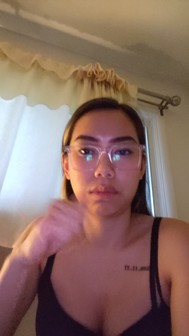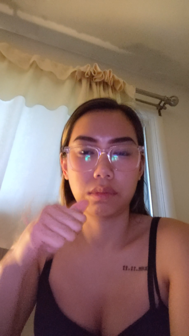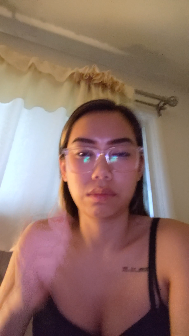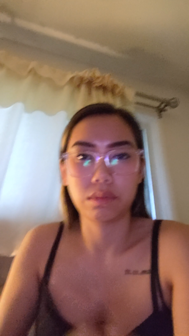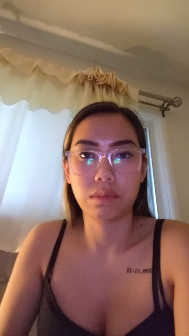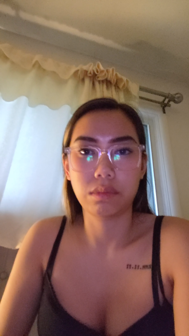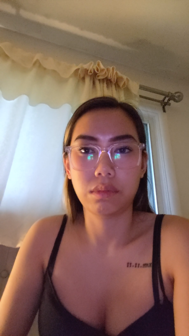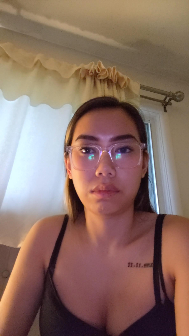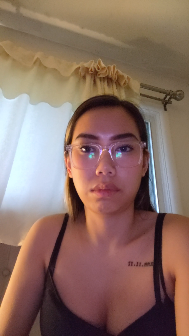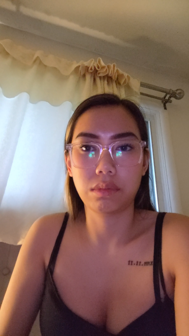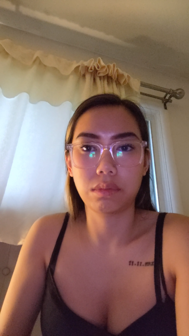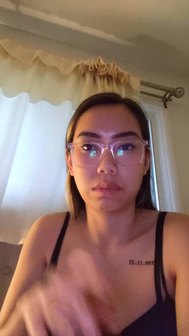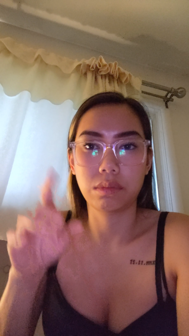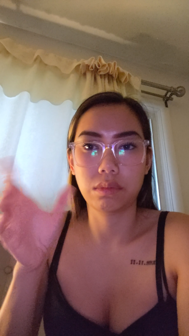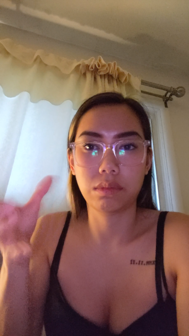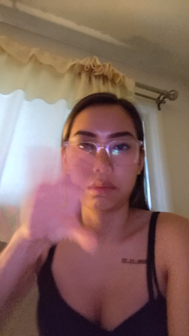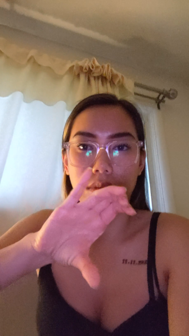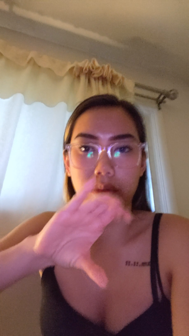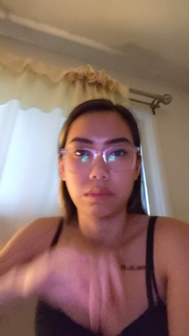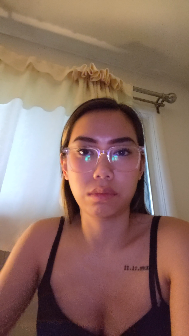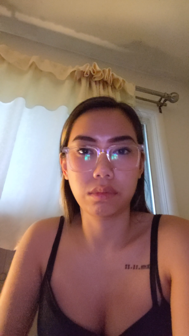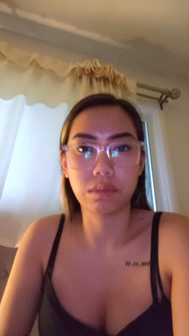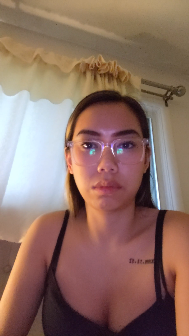dump